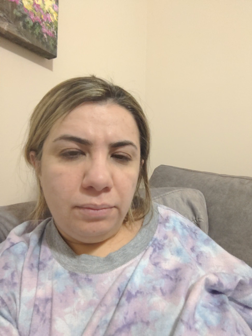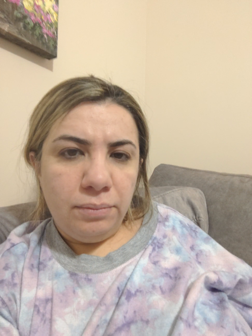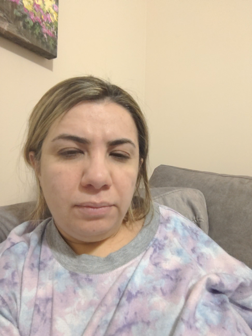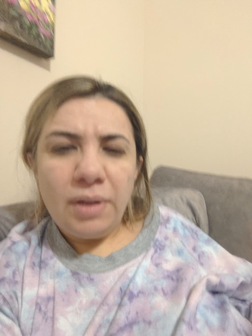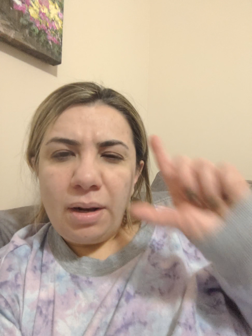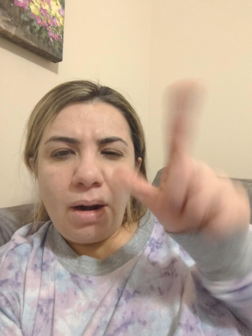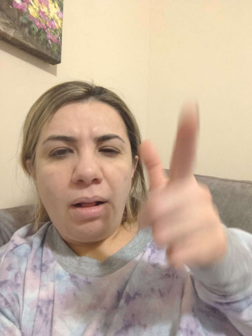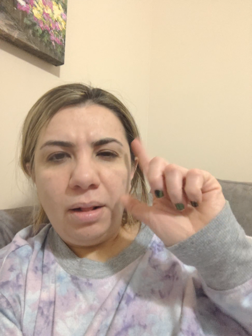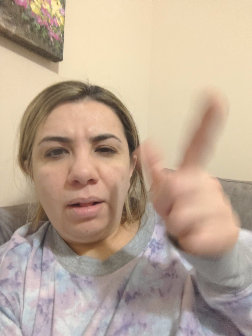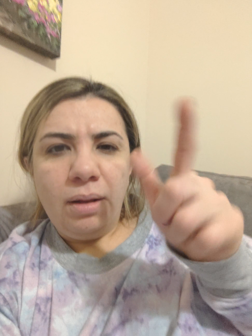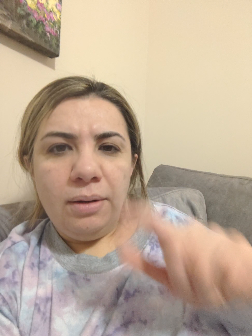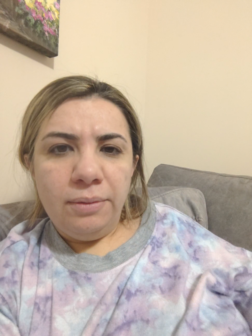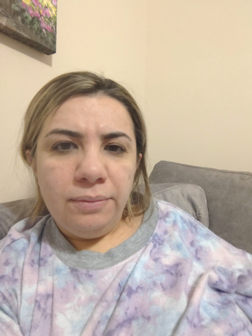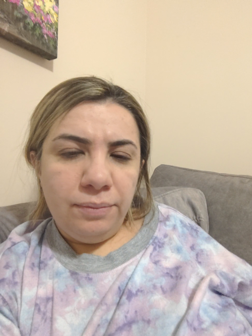later